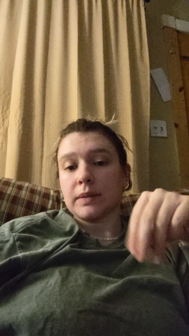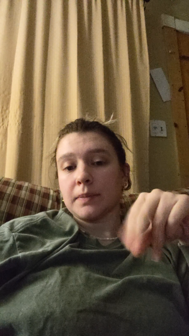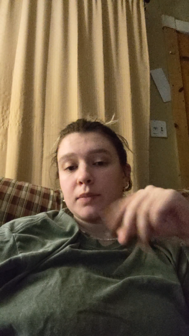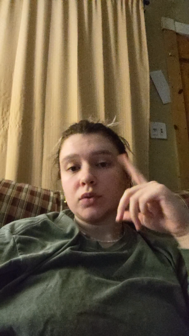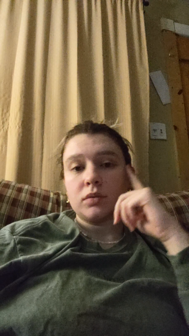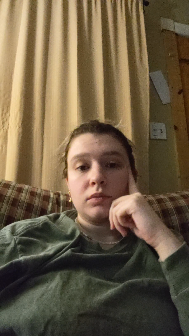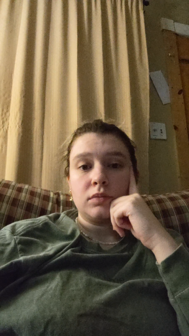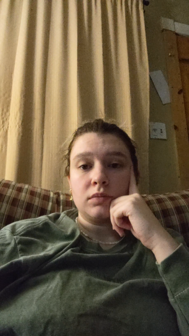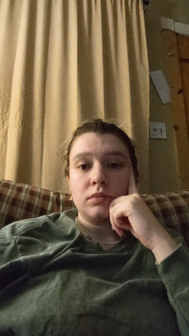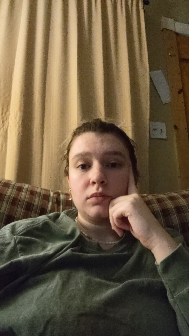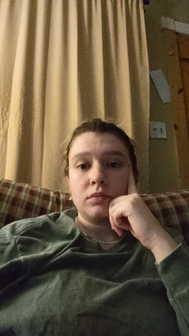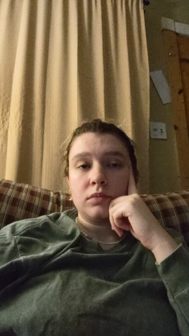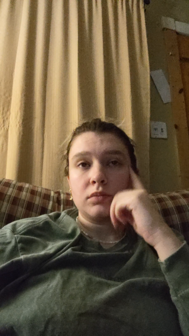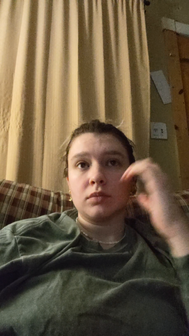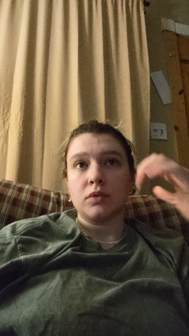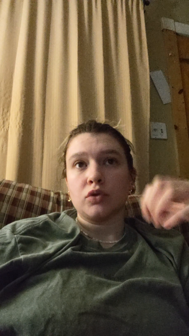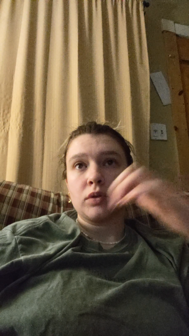grapes